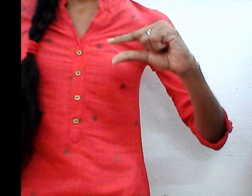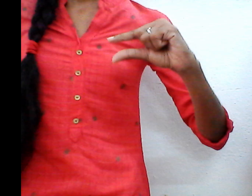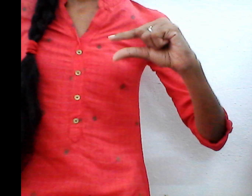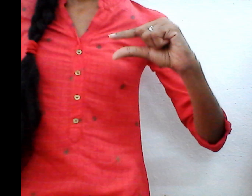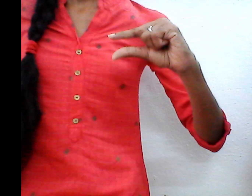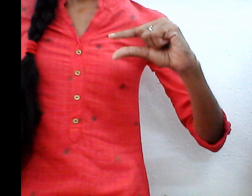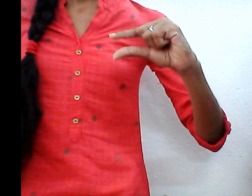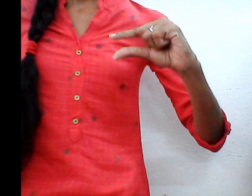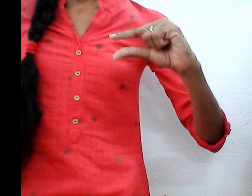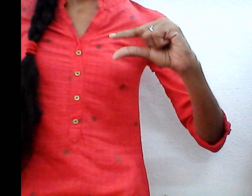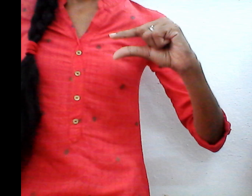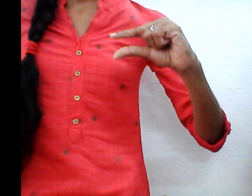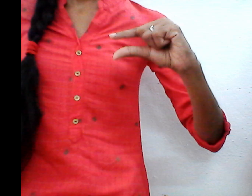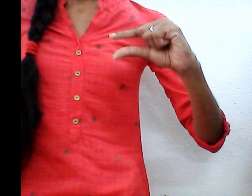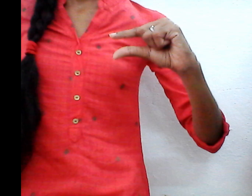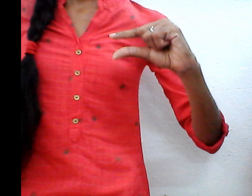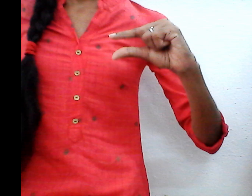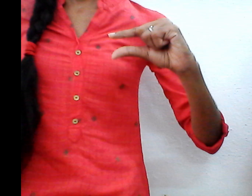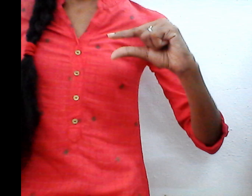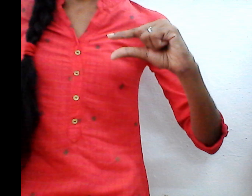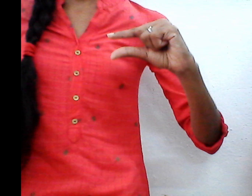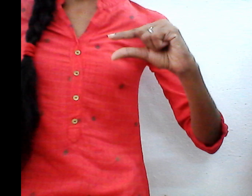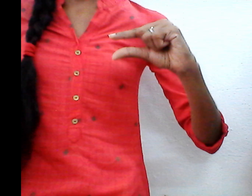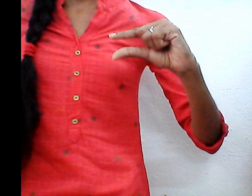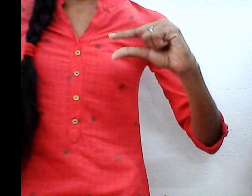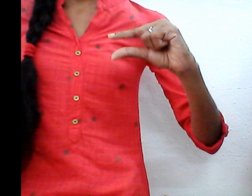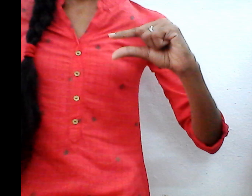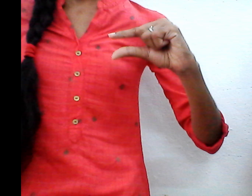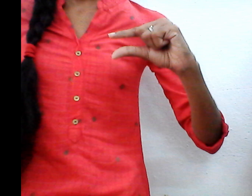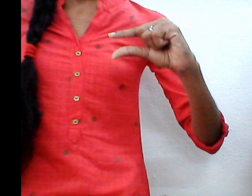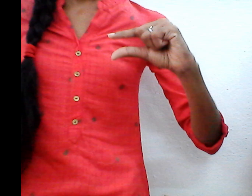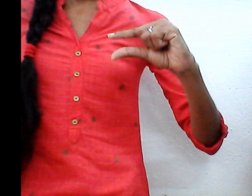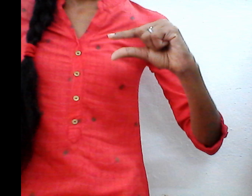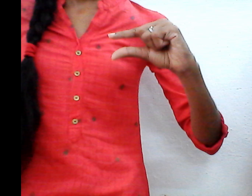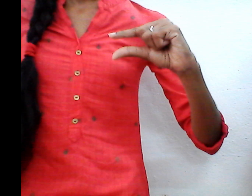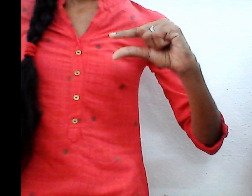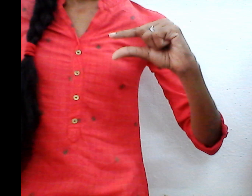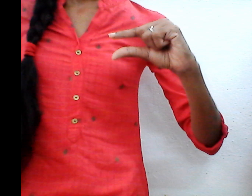ഉ